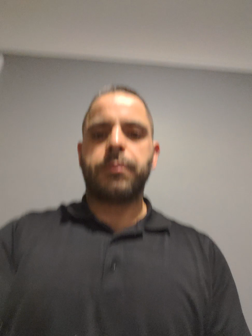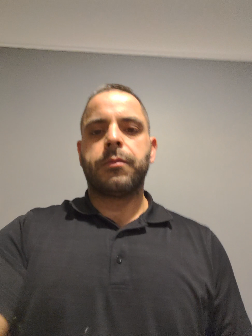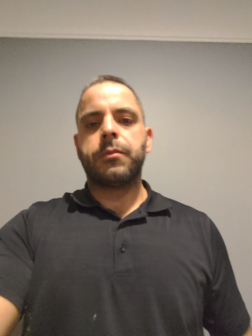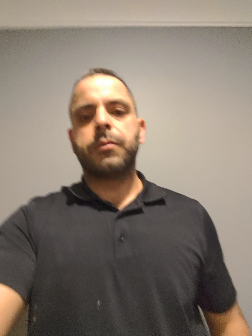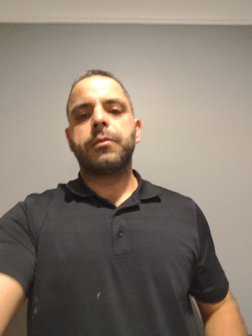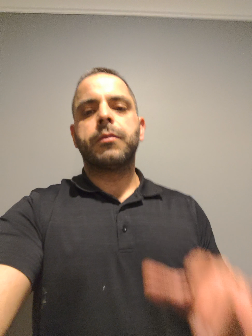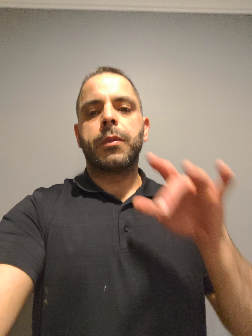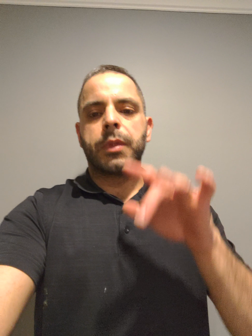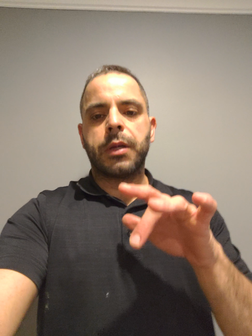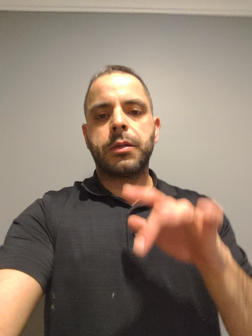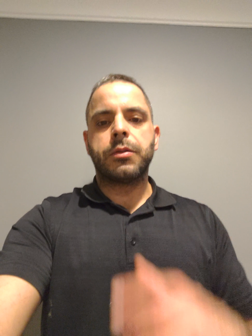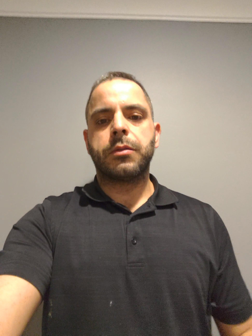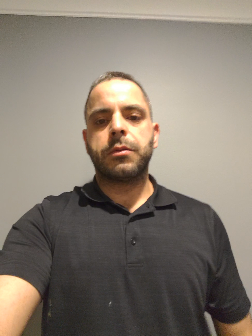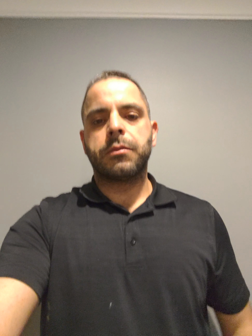touch